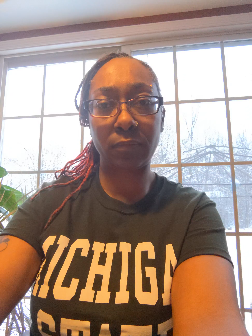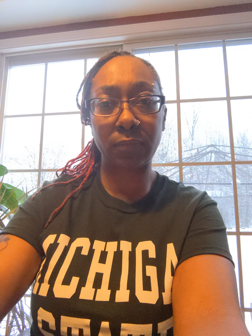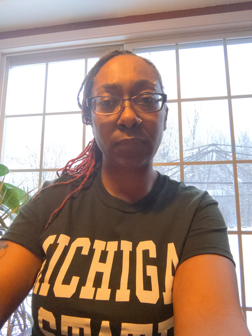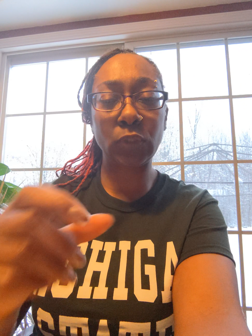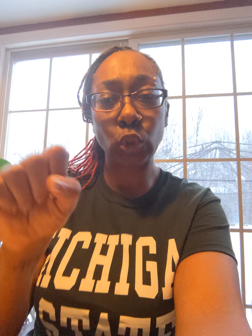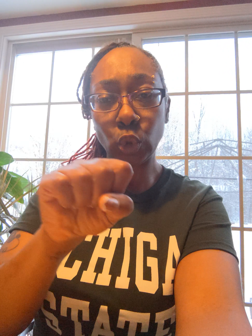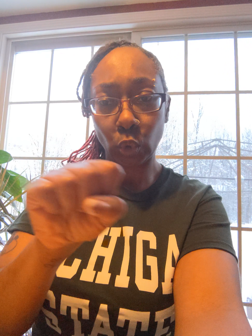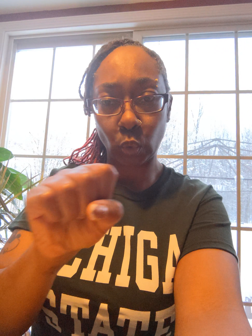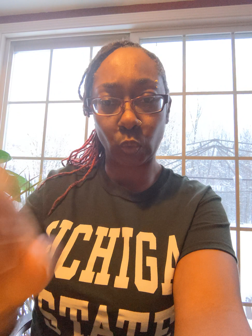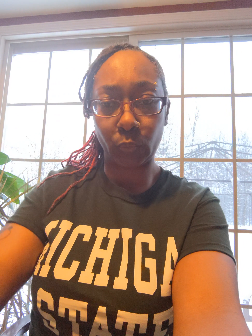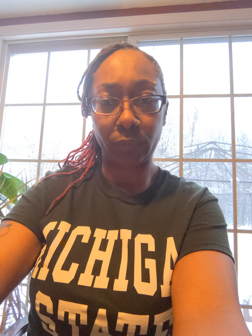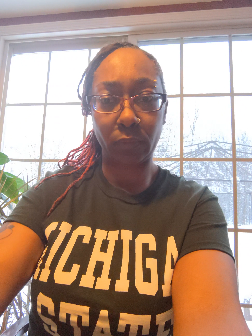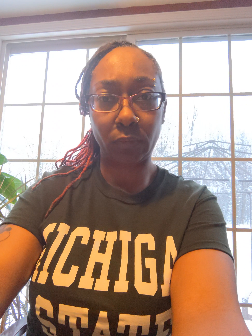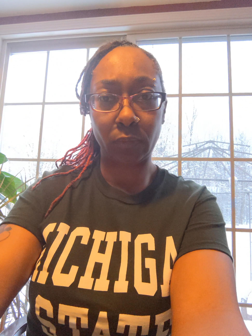shoe